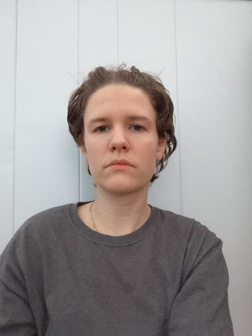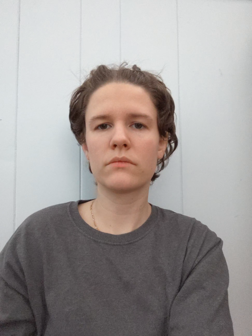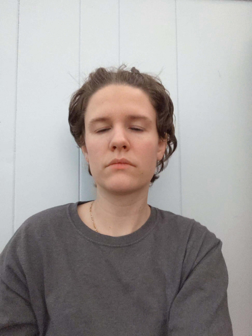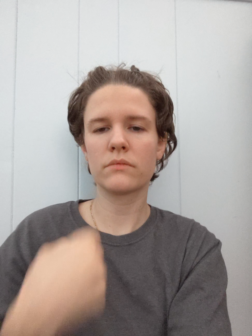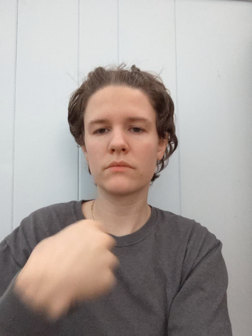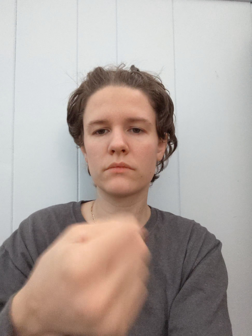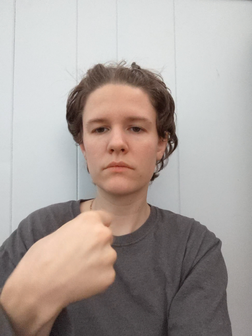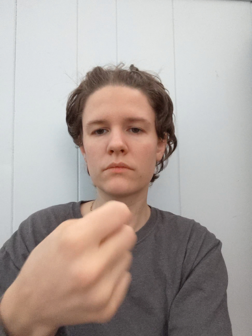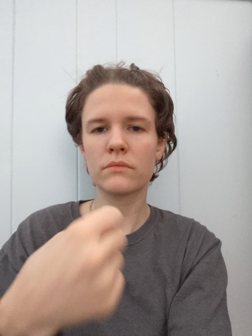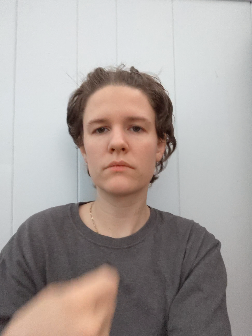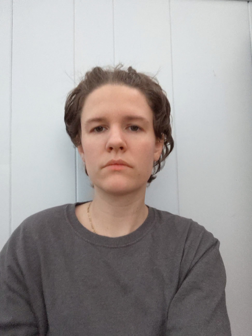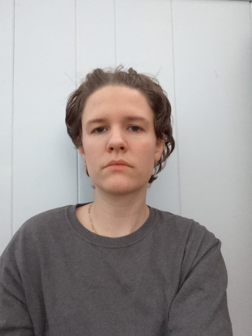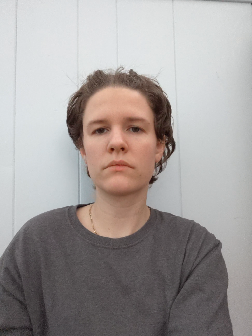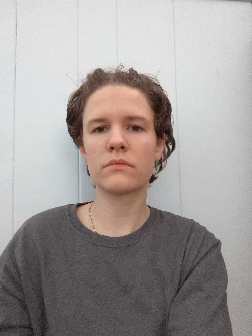make